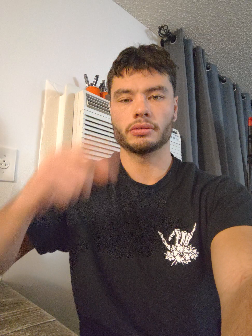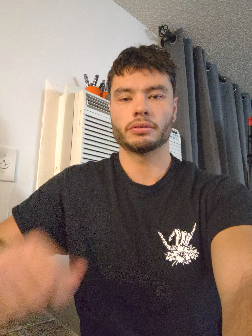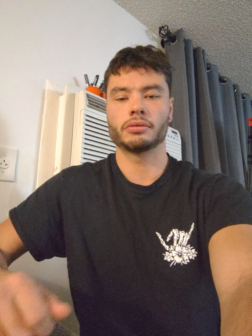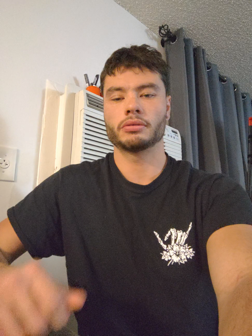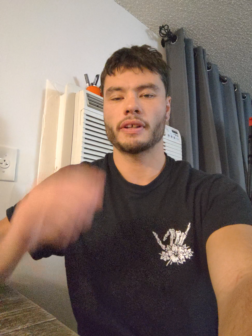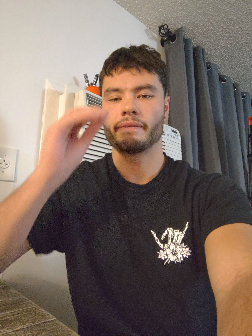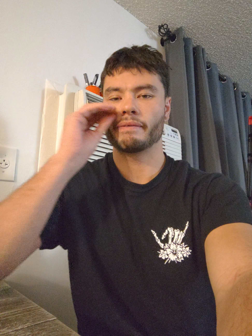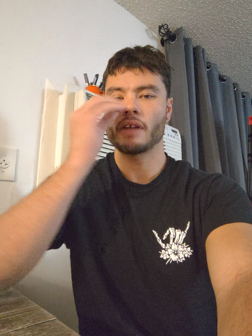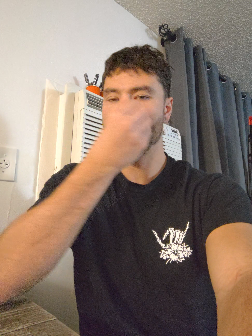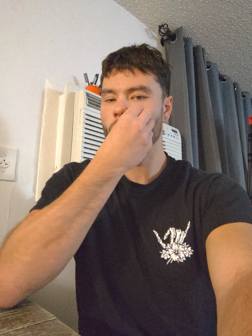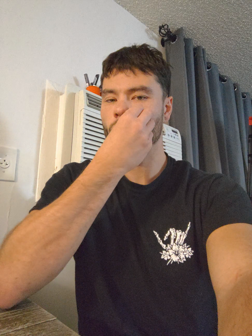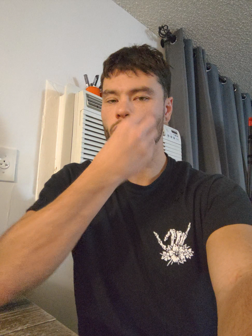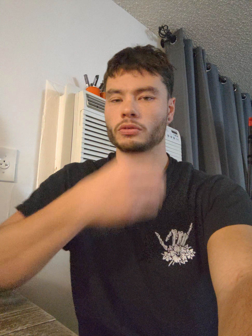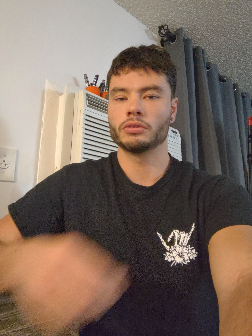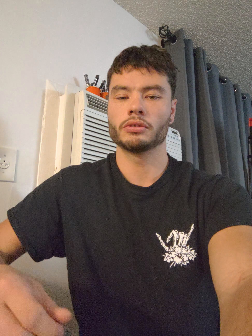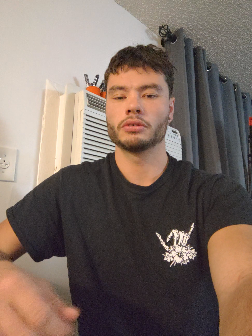flower